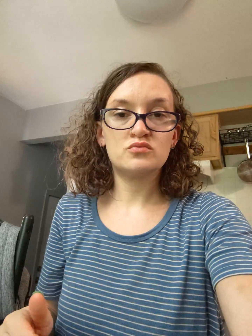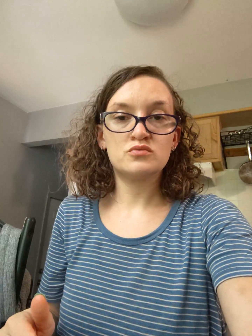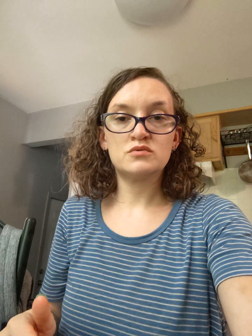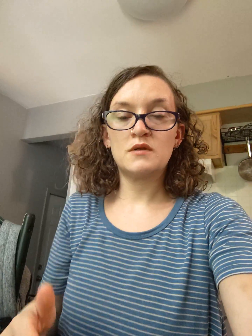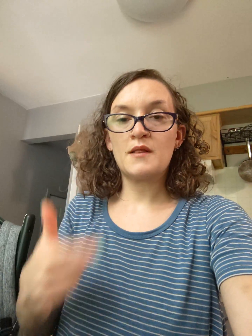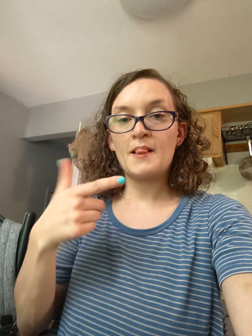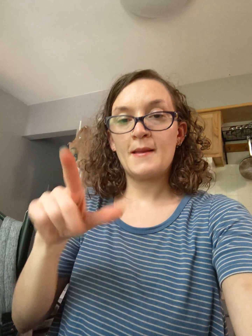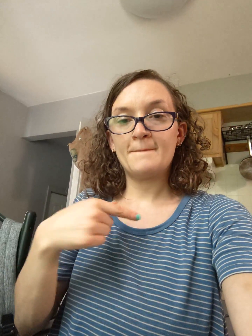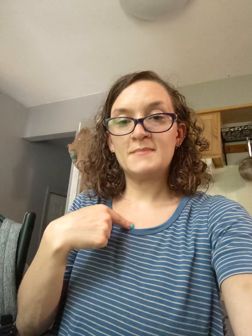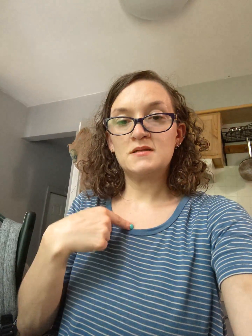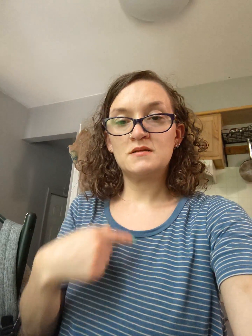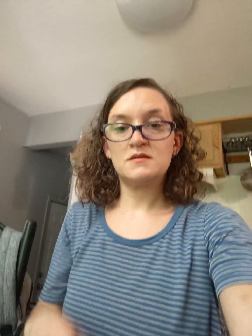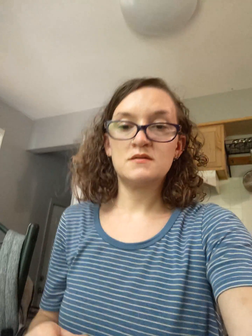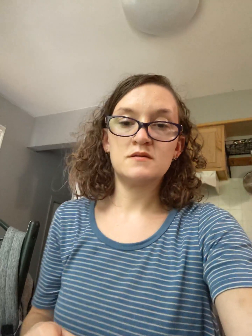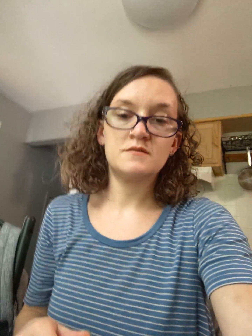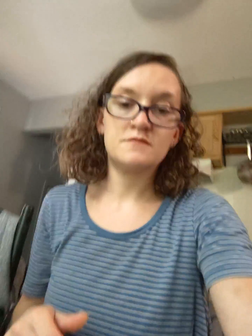let me